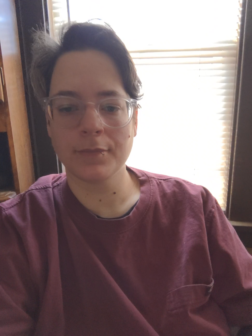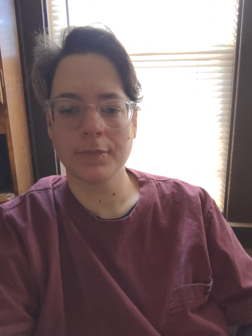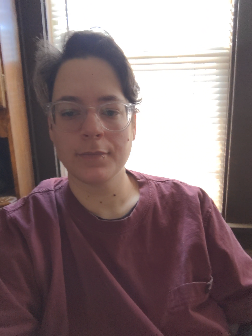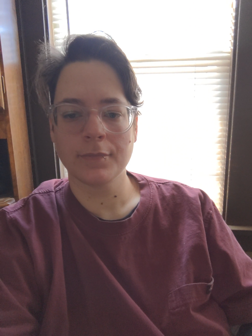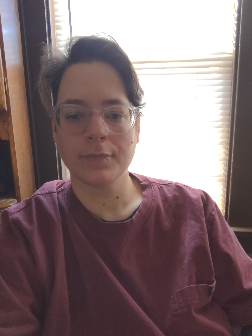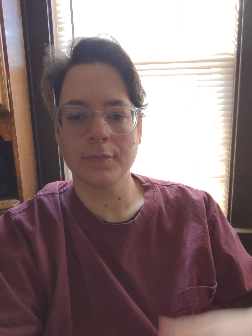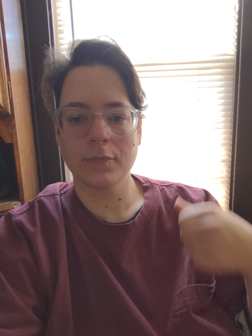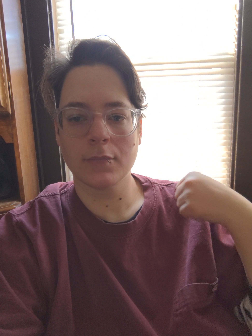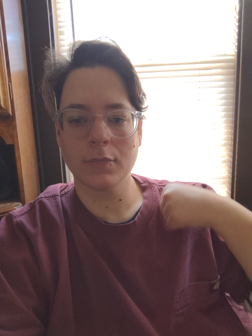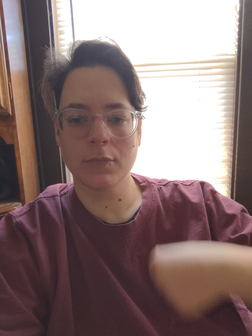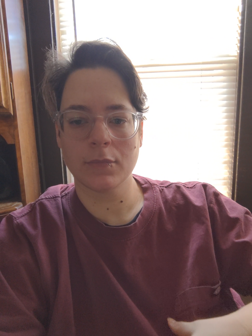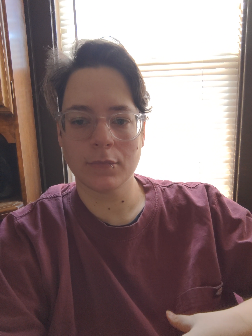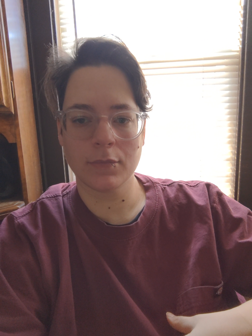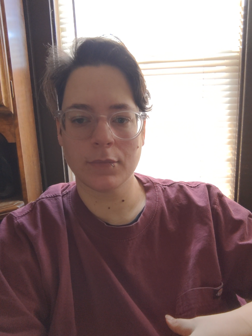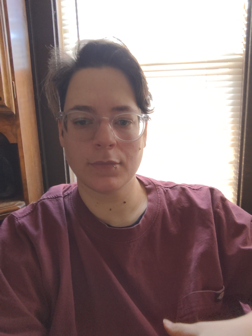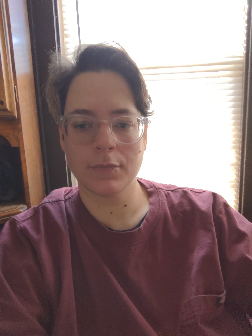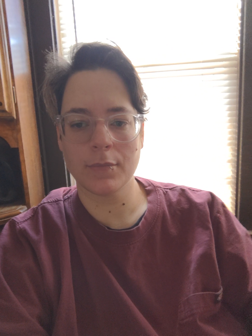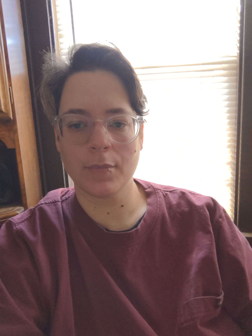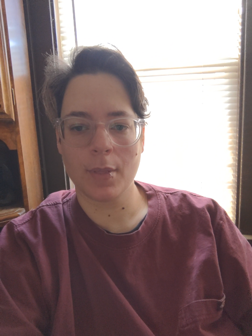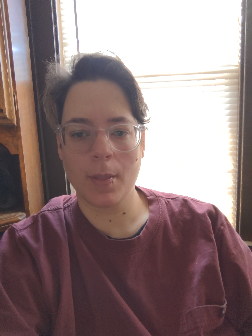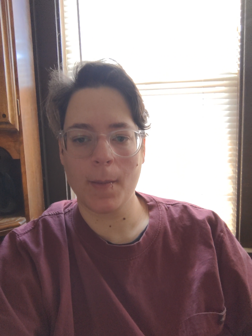jacket